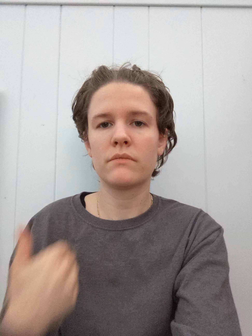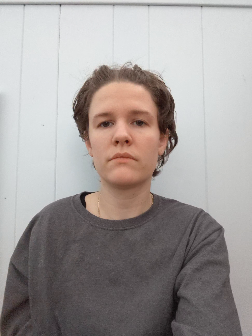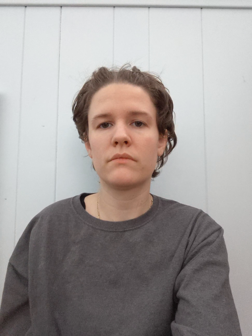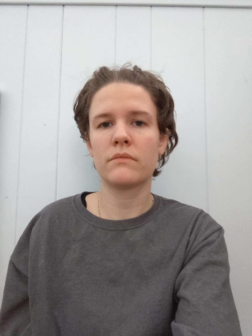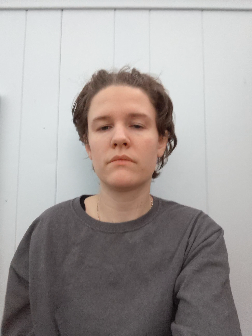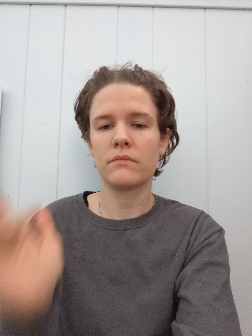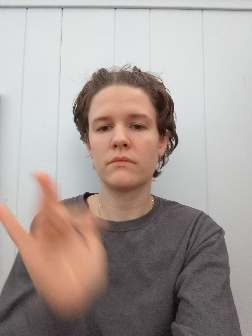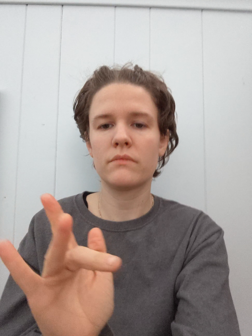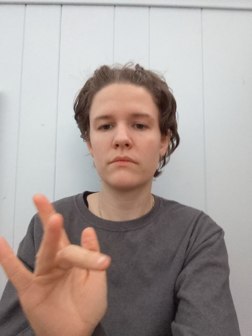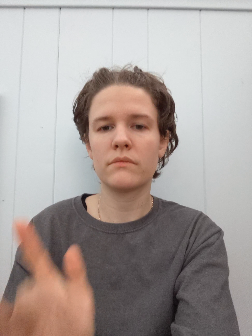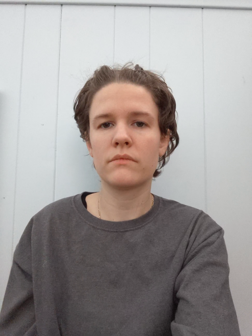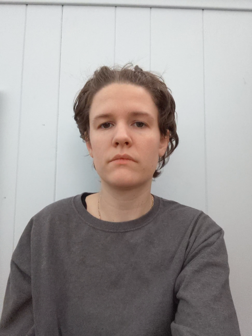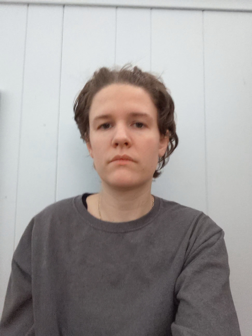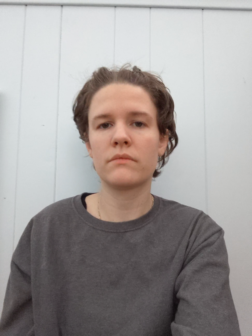touch